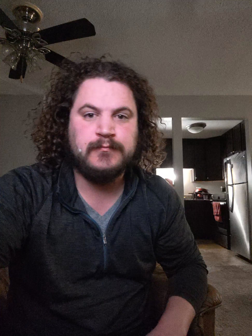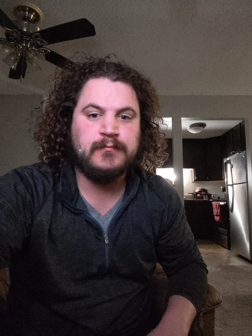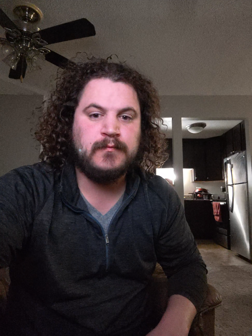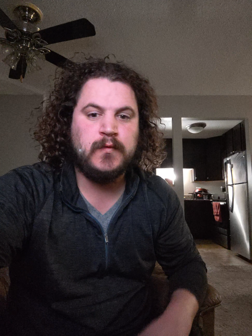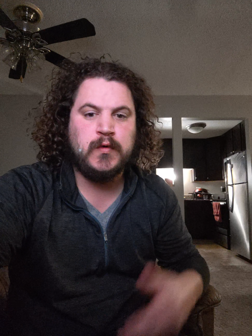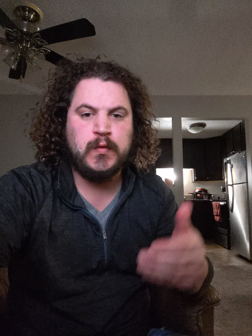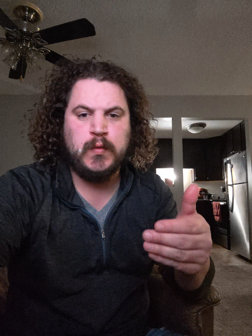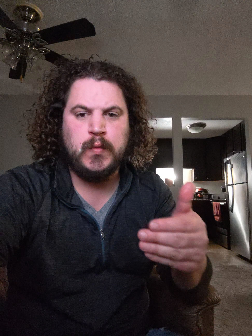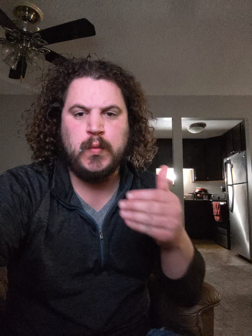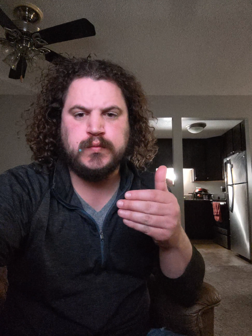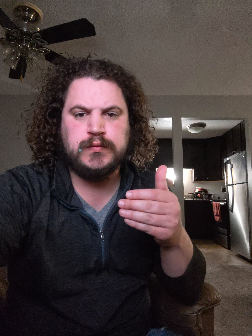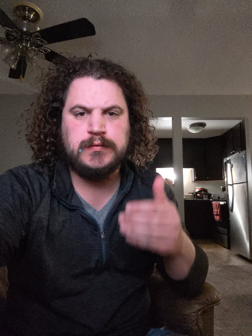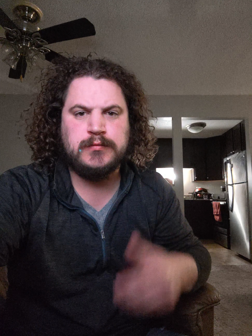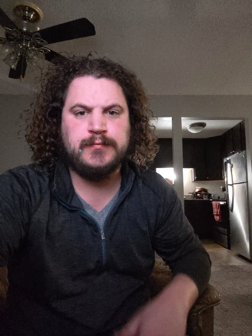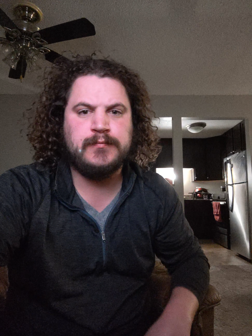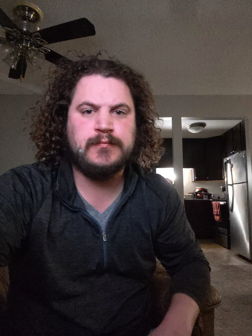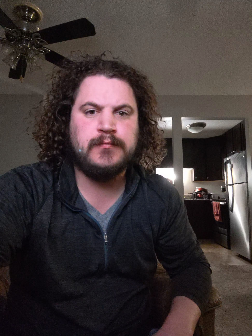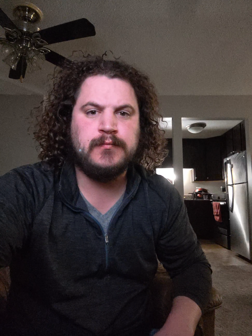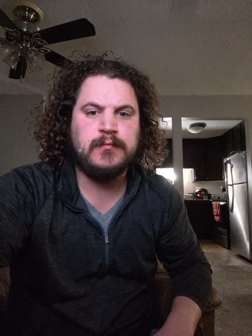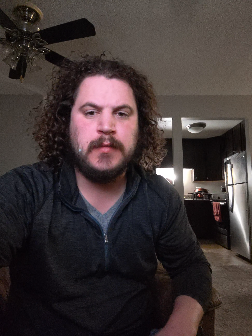close